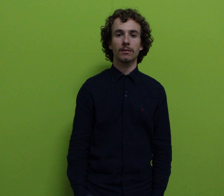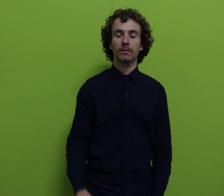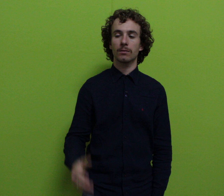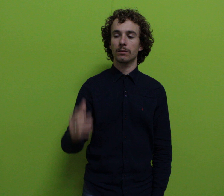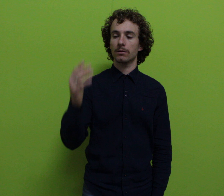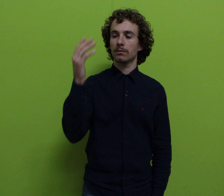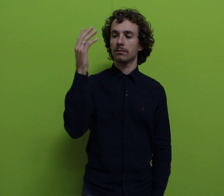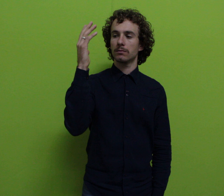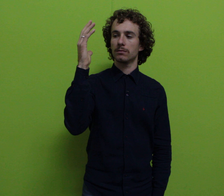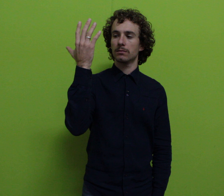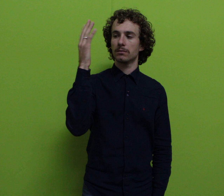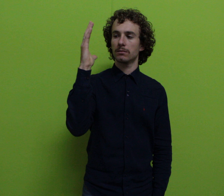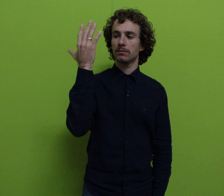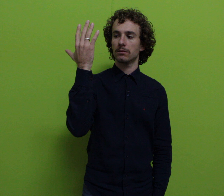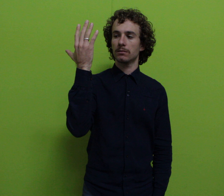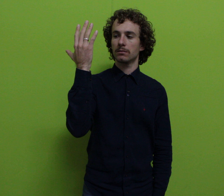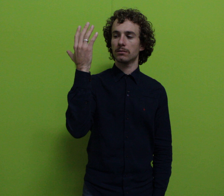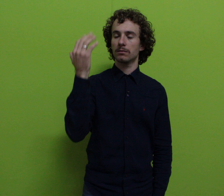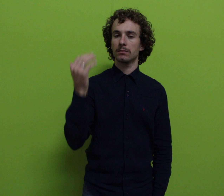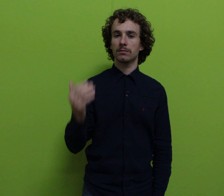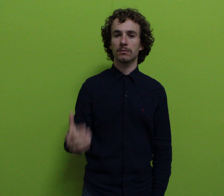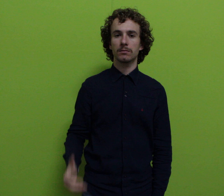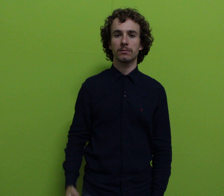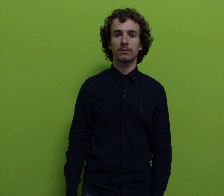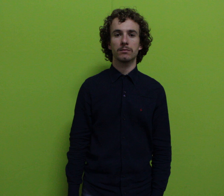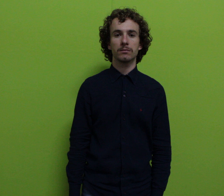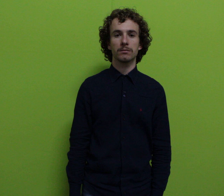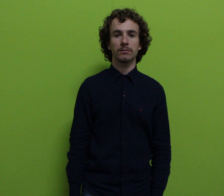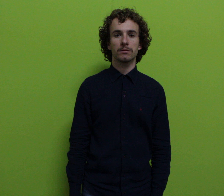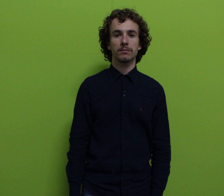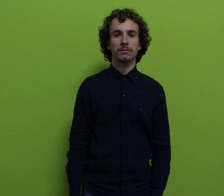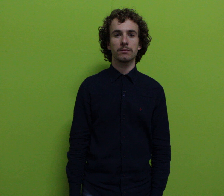espelho